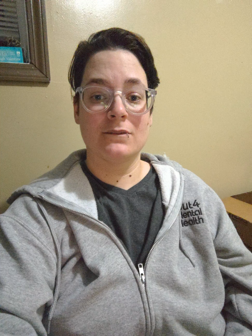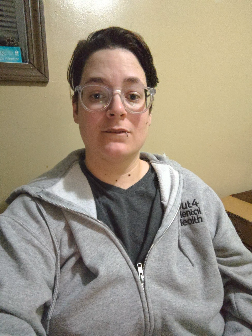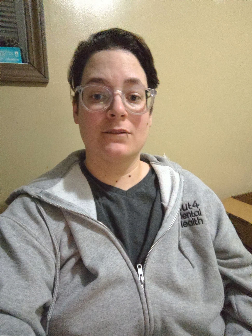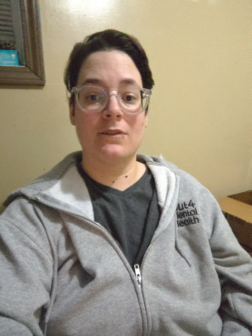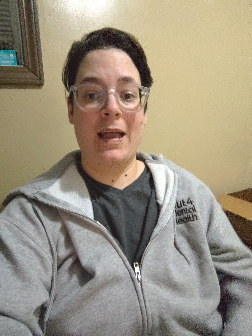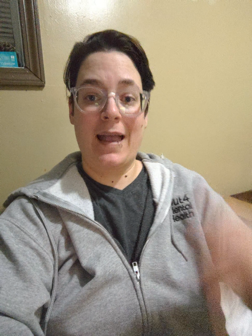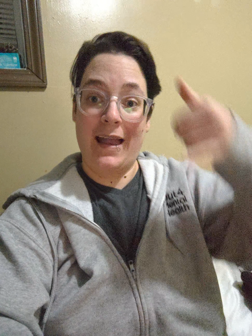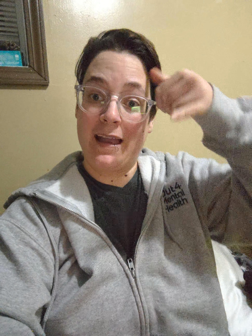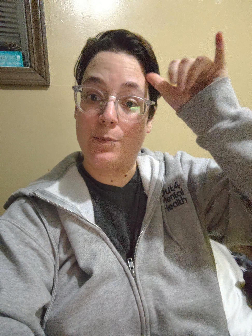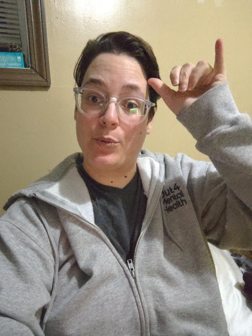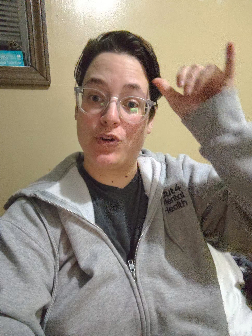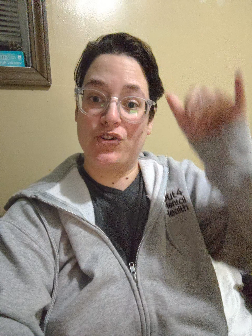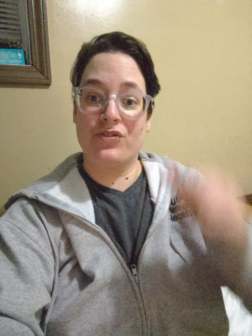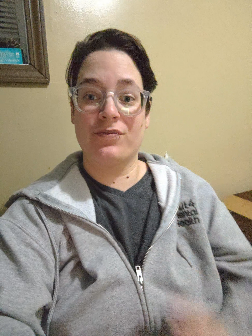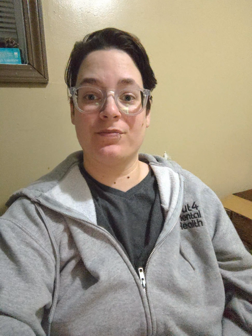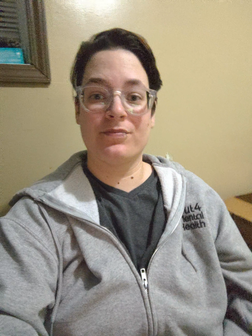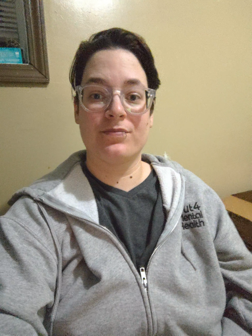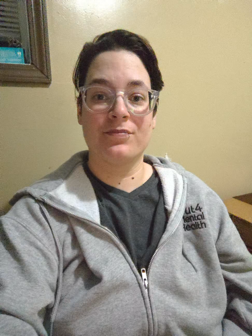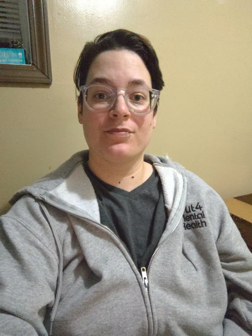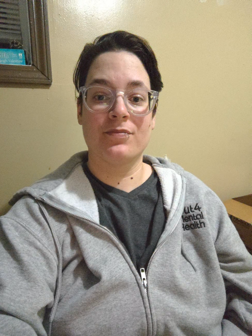cowboy